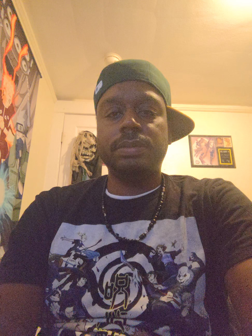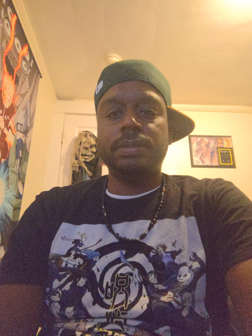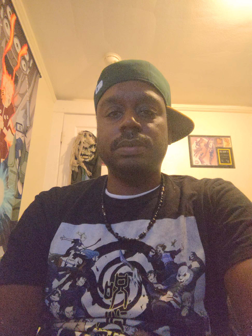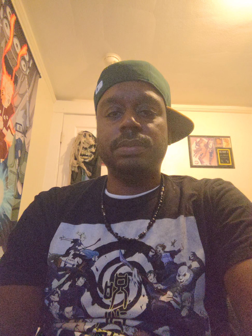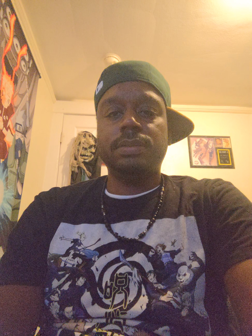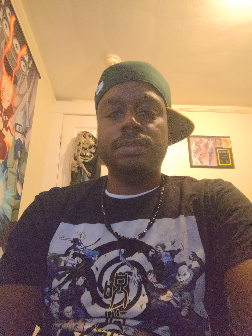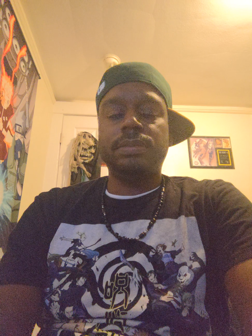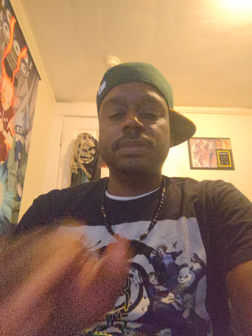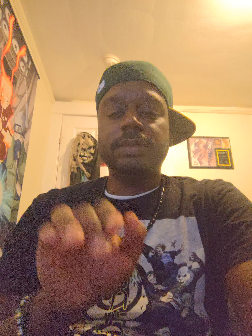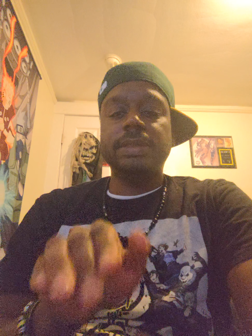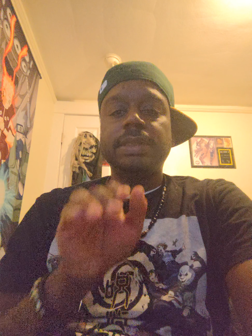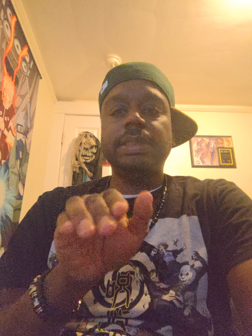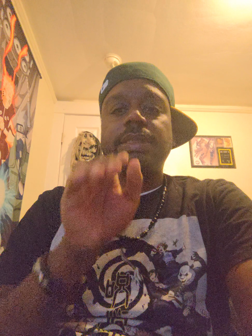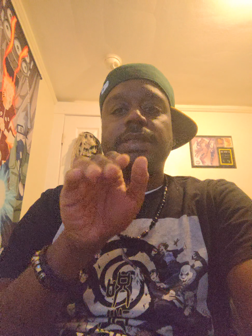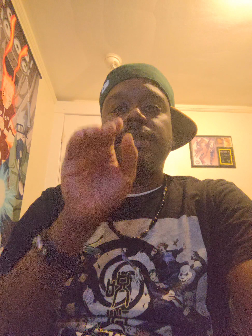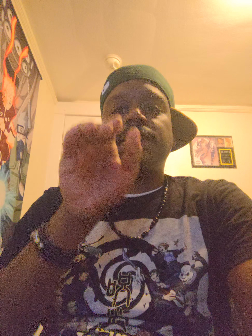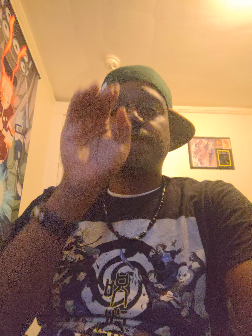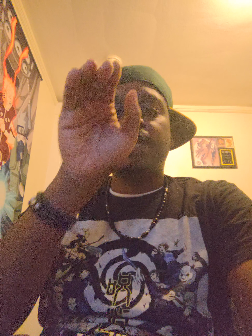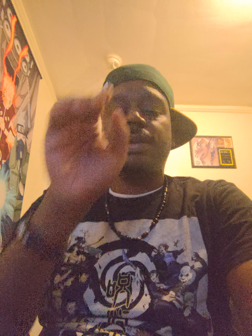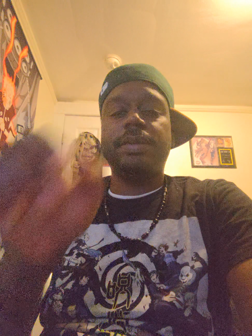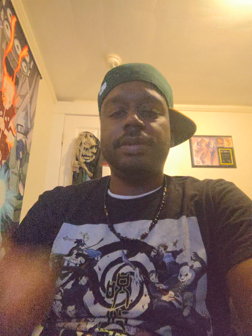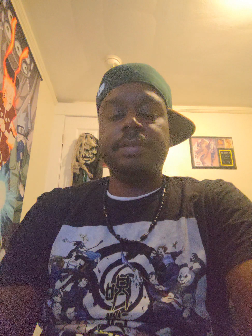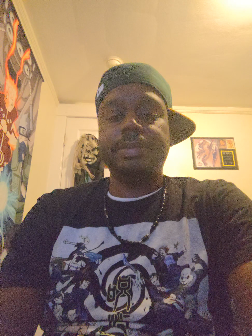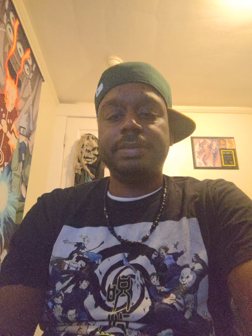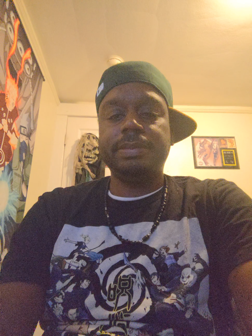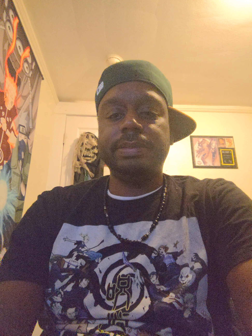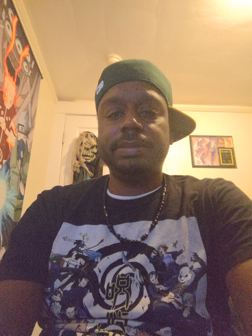stairs